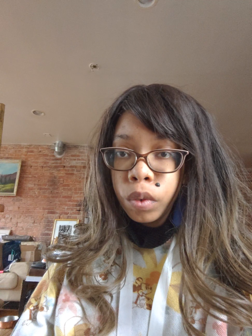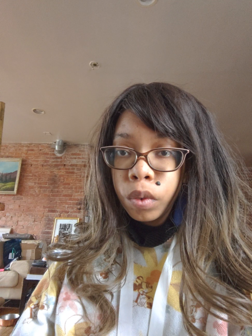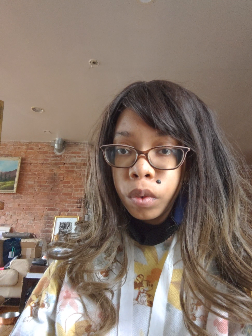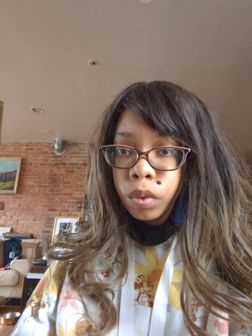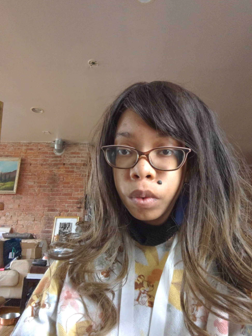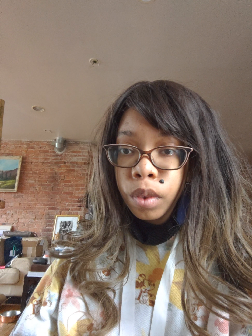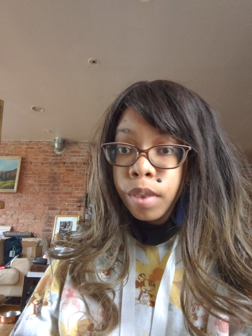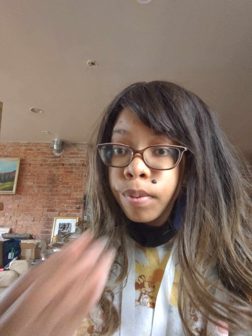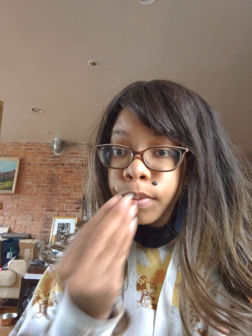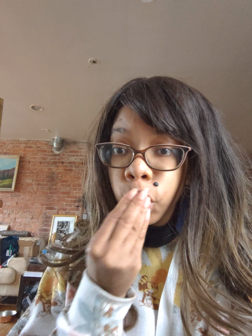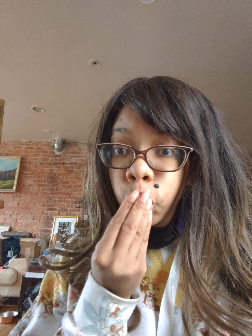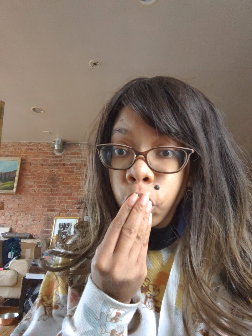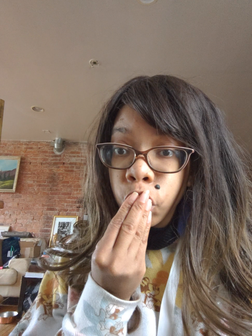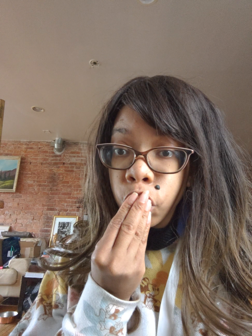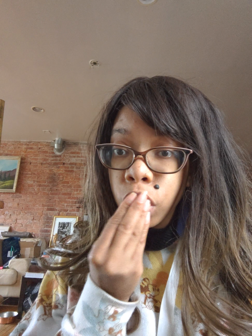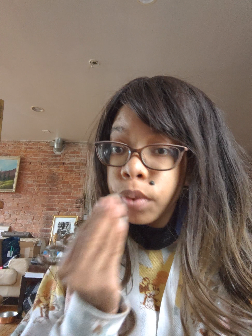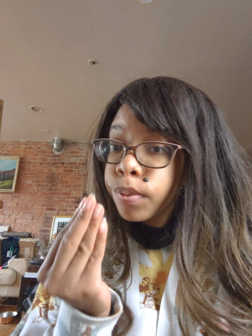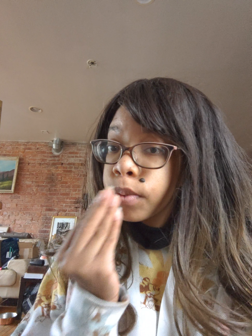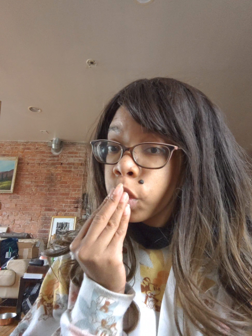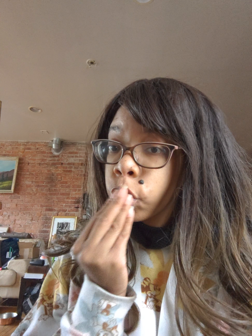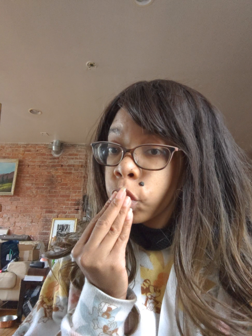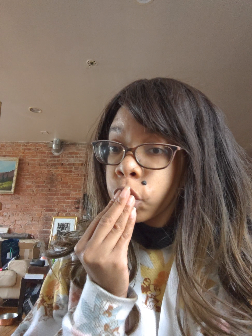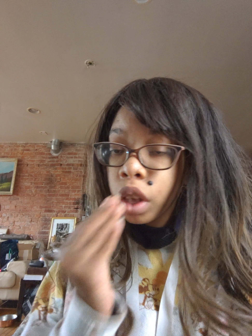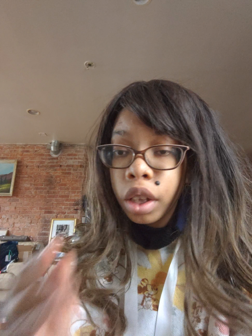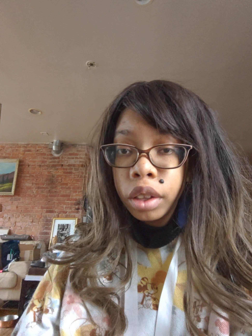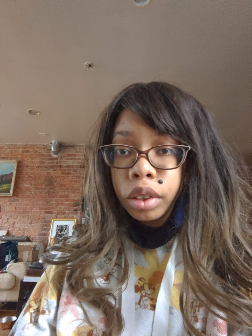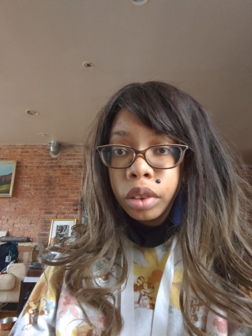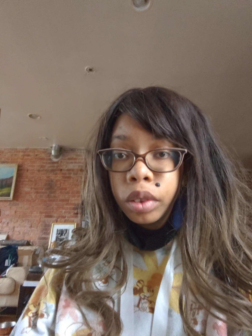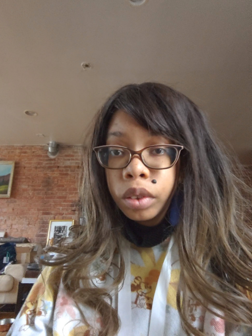food